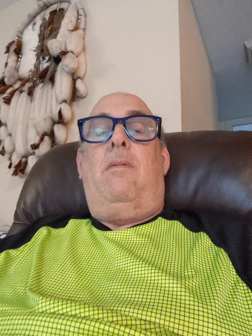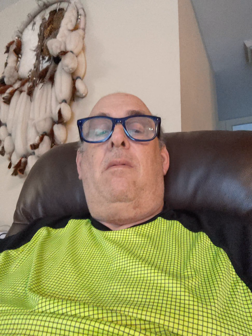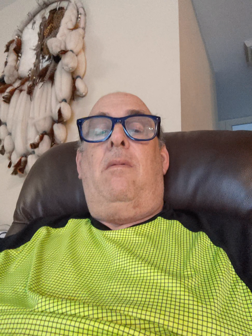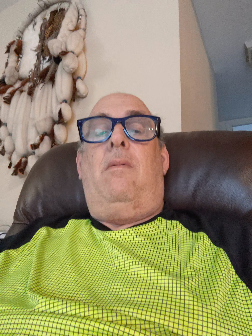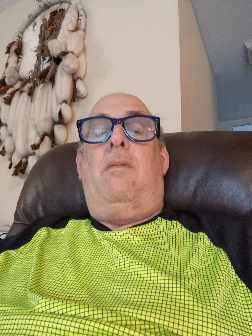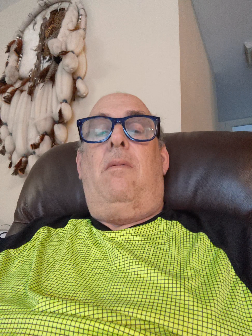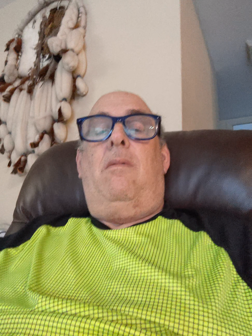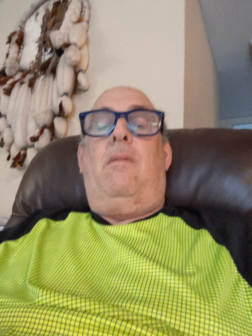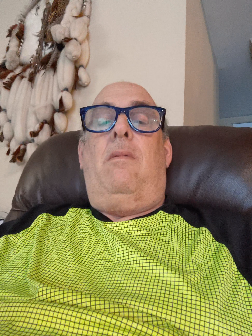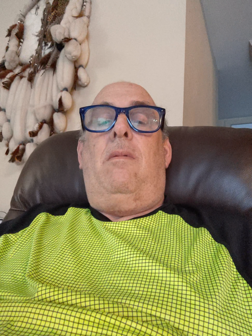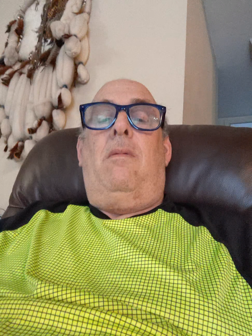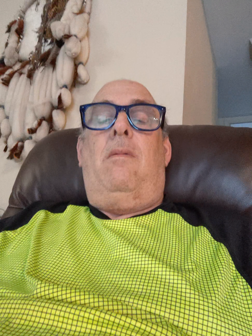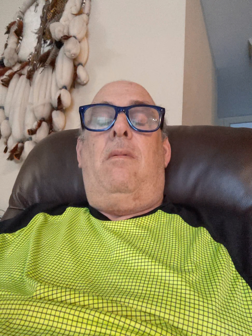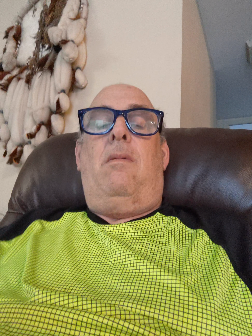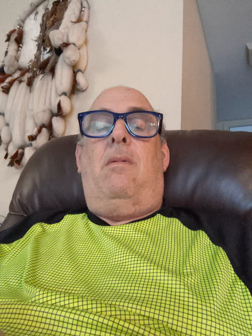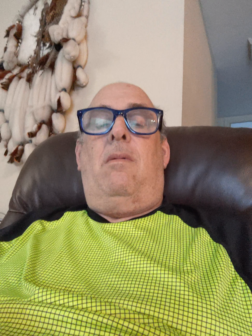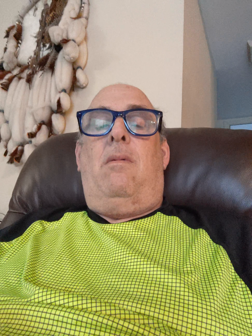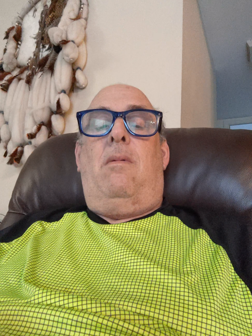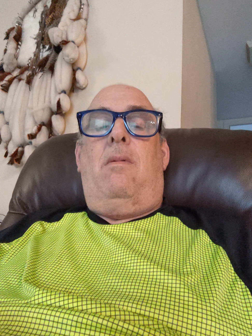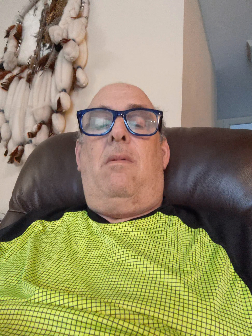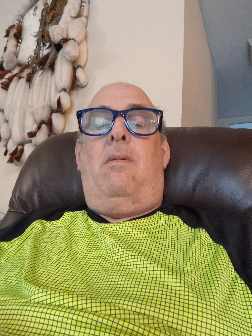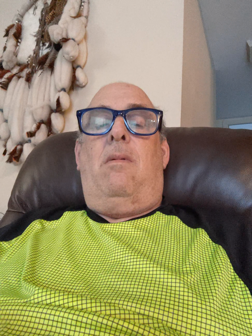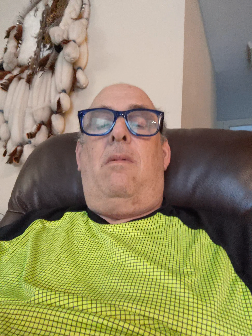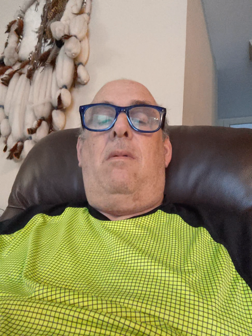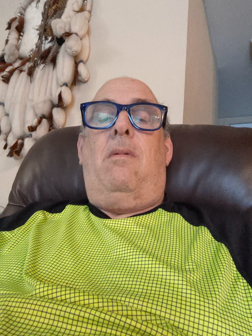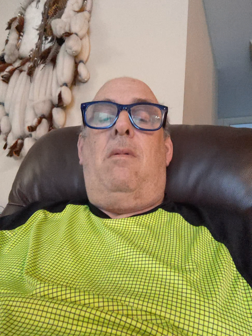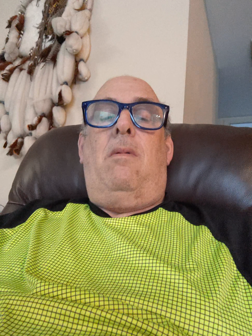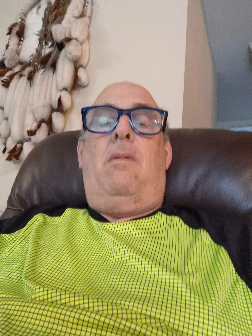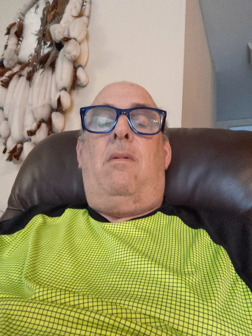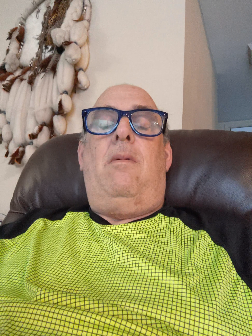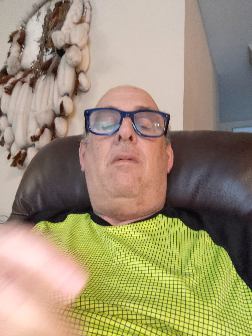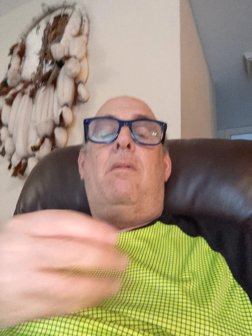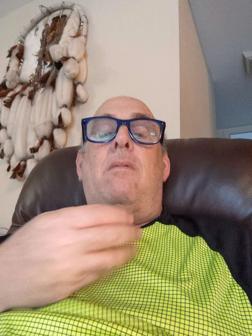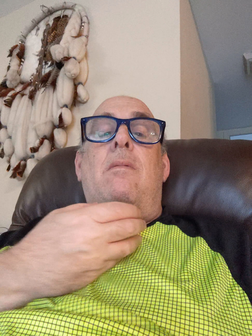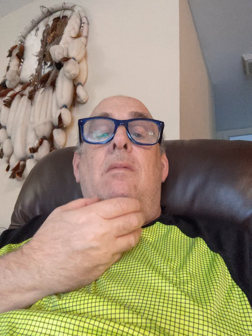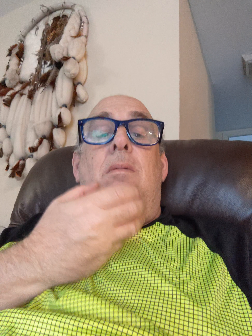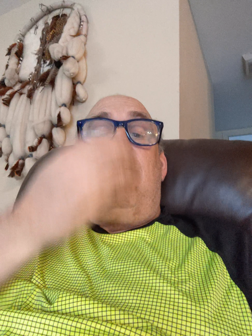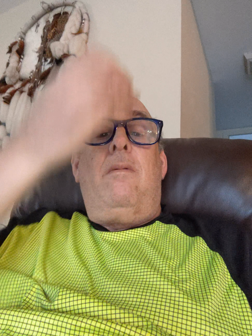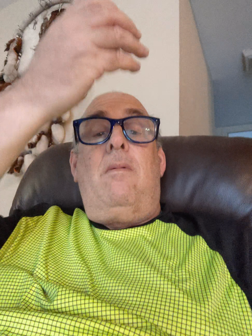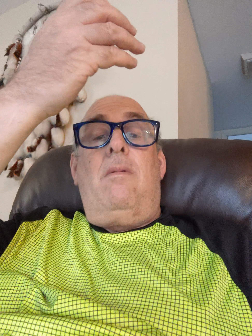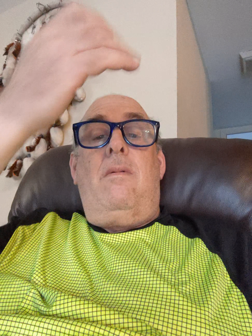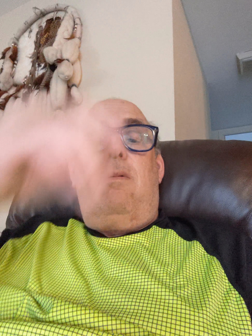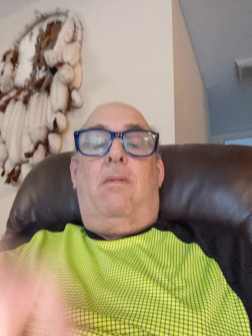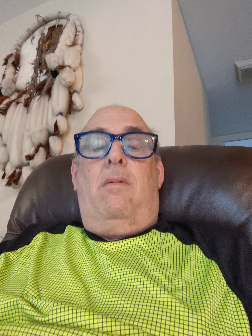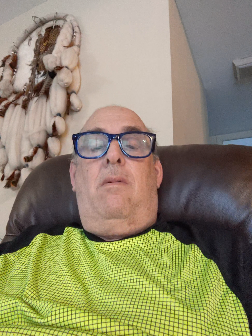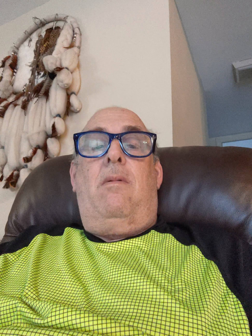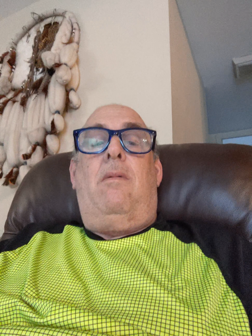giraffe